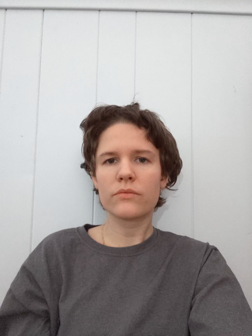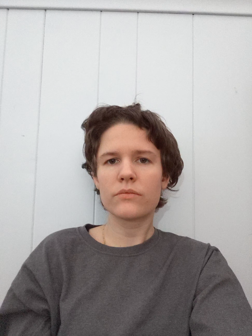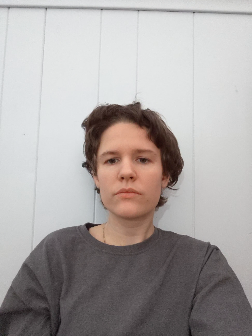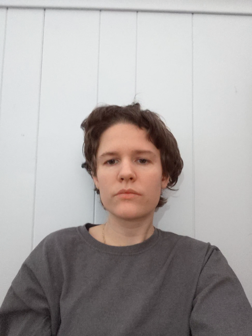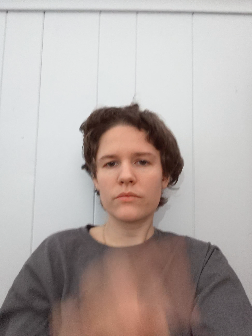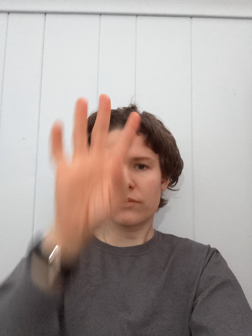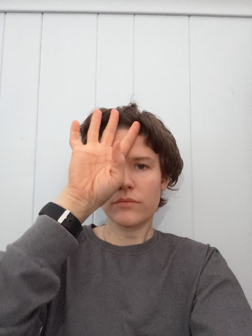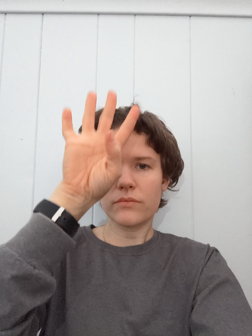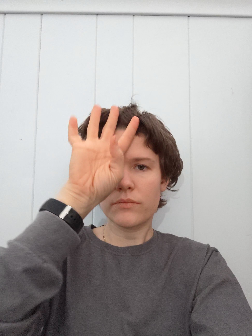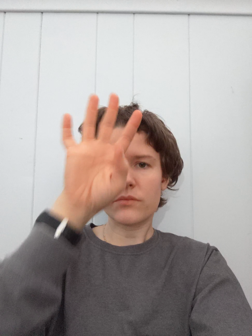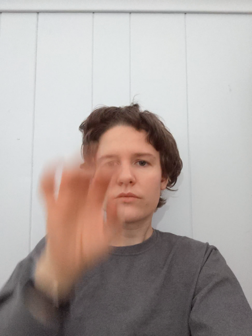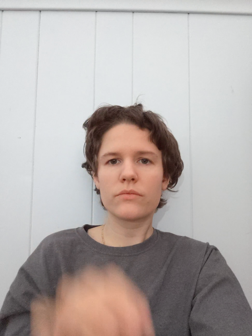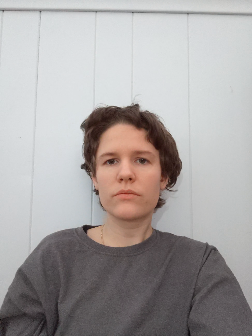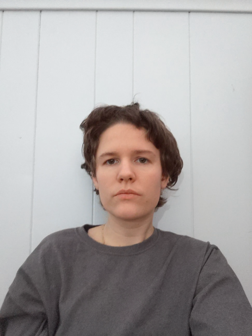fireman